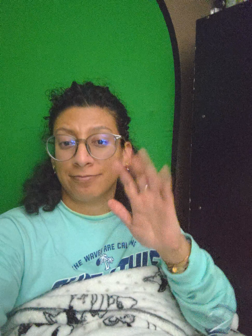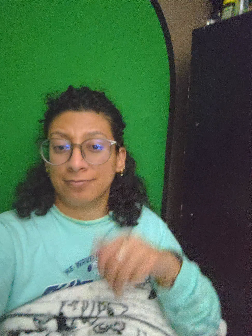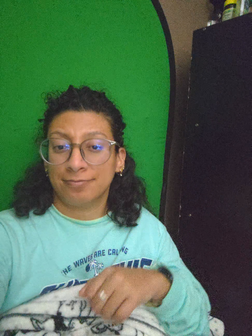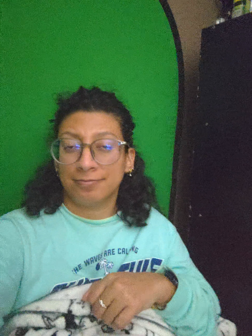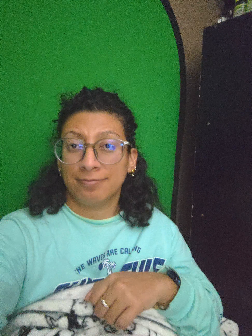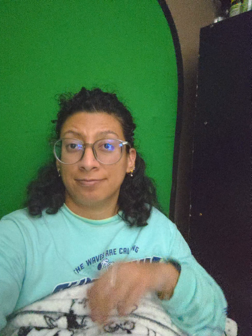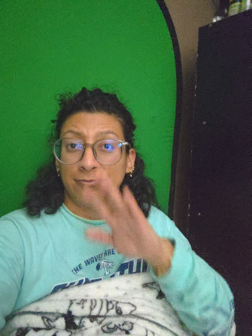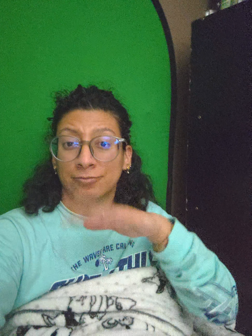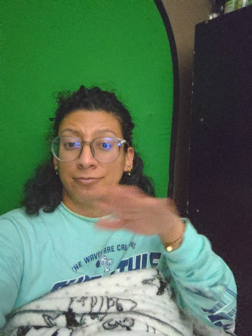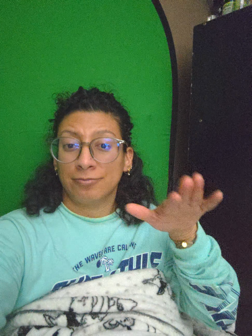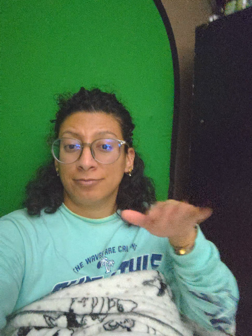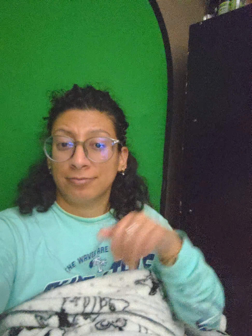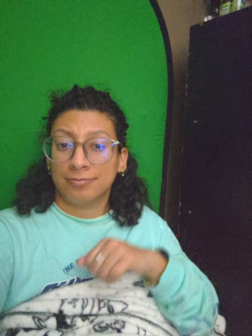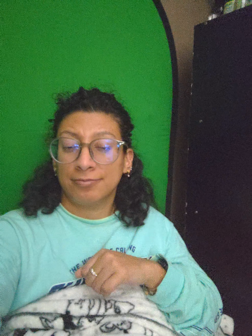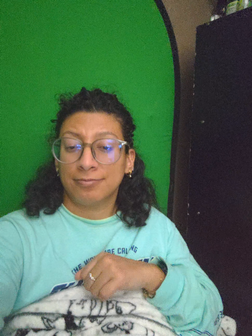child